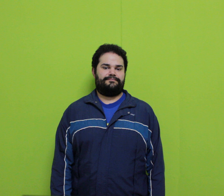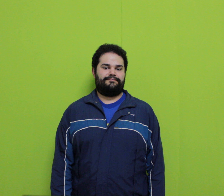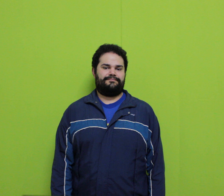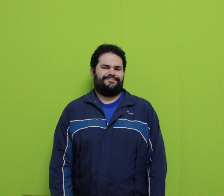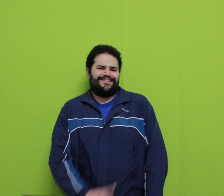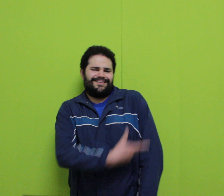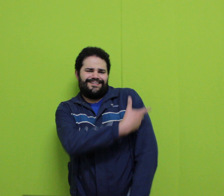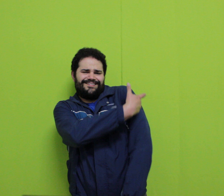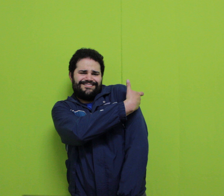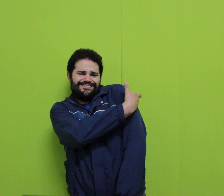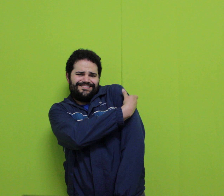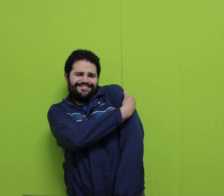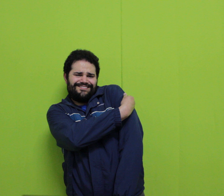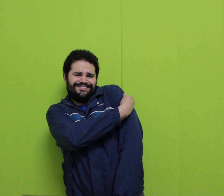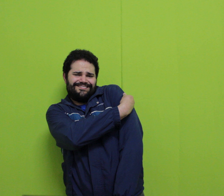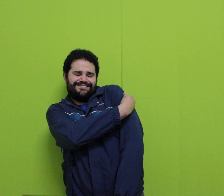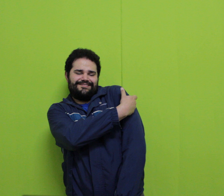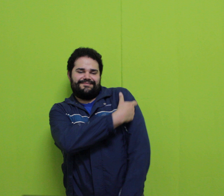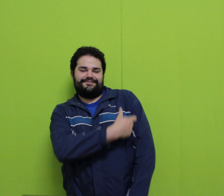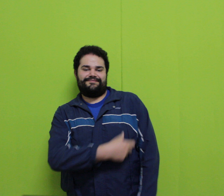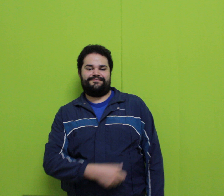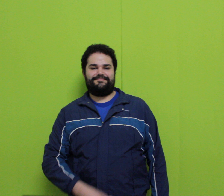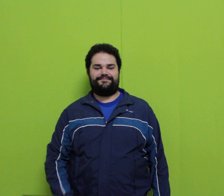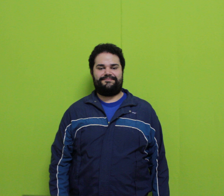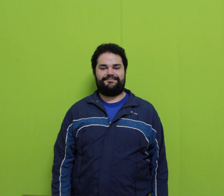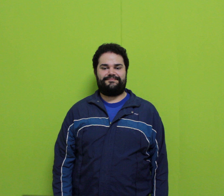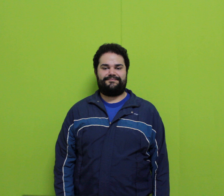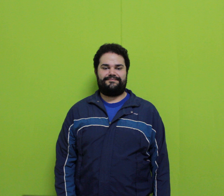vacina